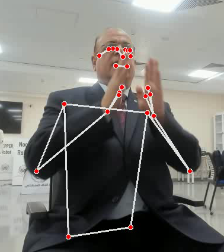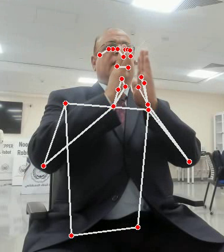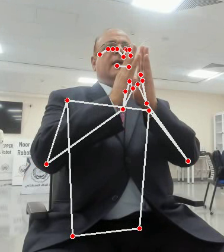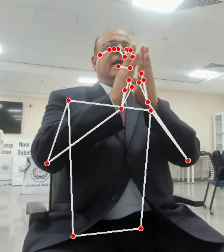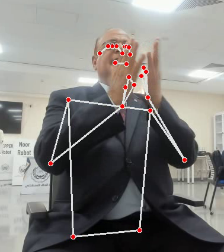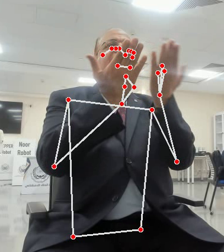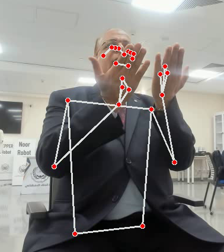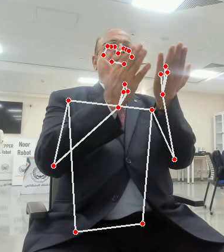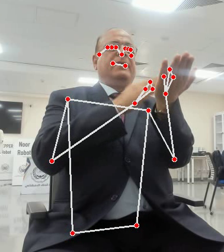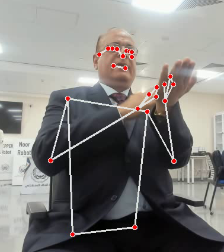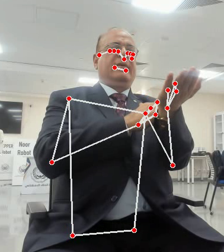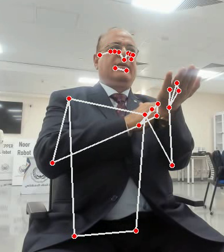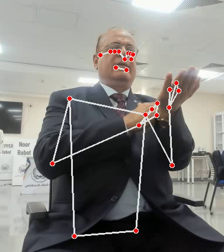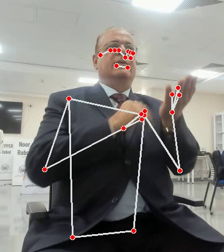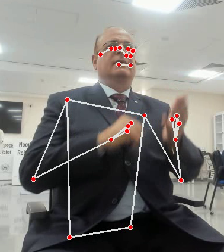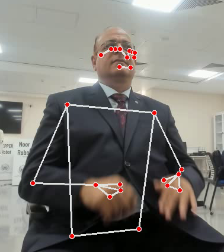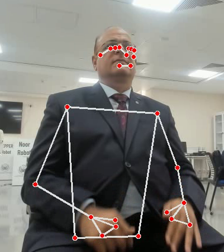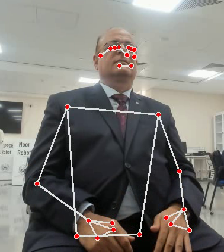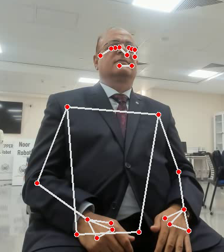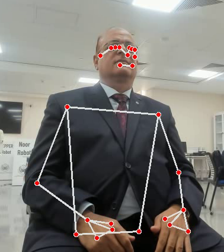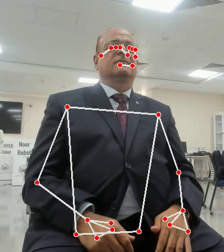ktab